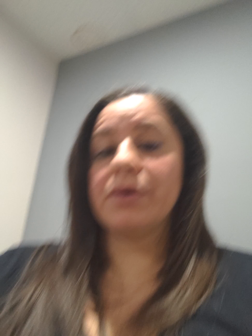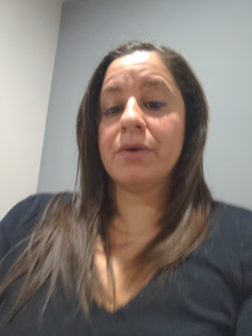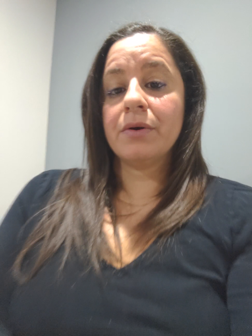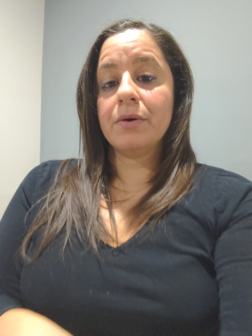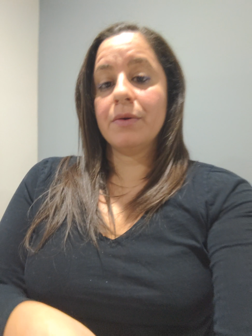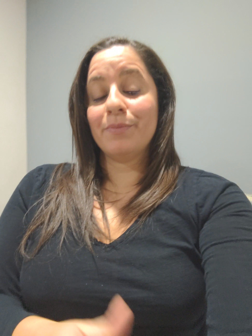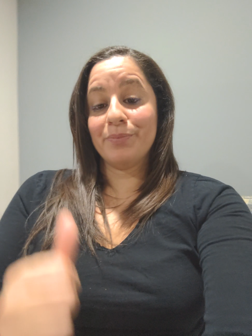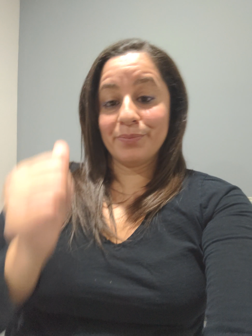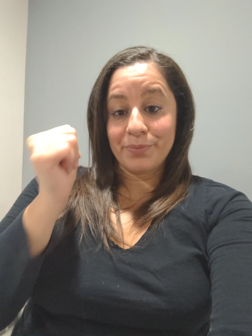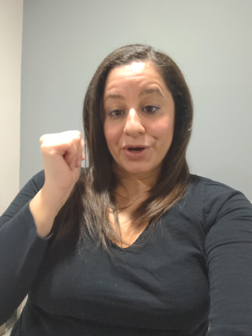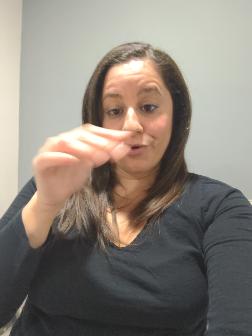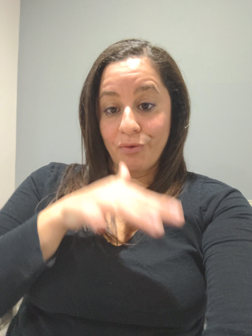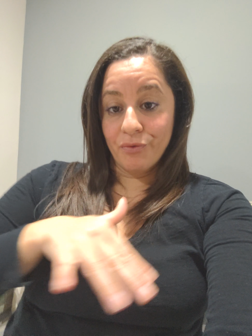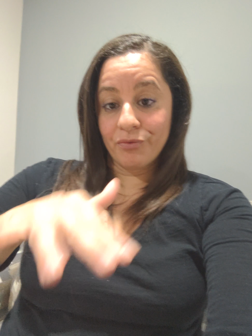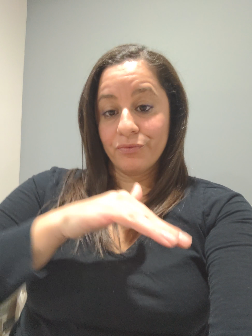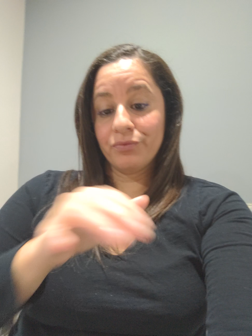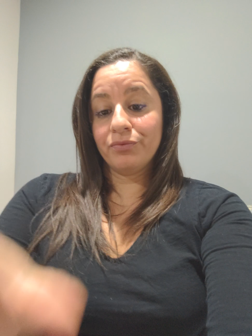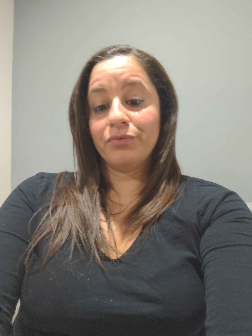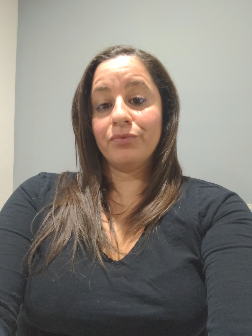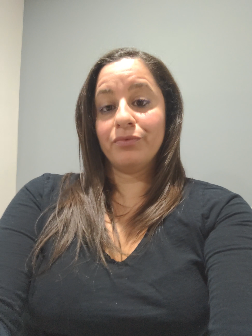backyard